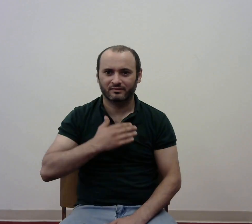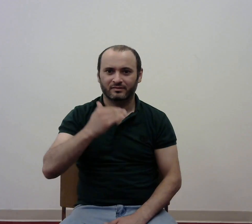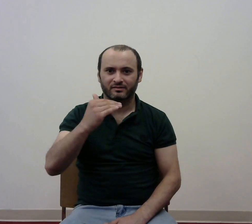siz